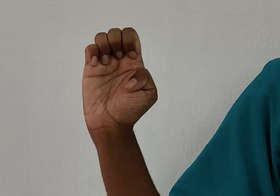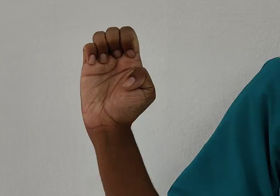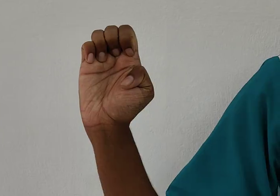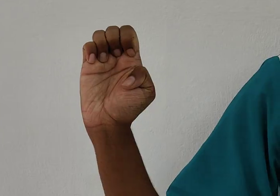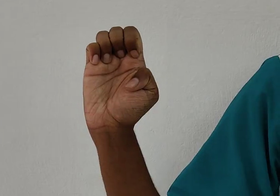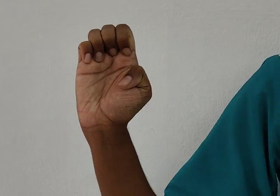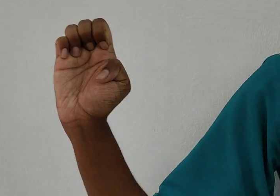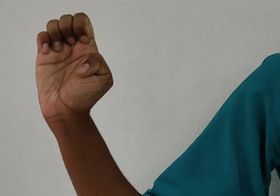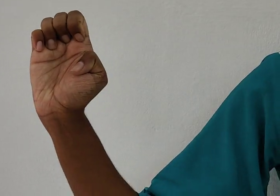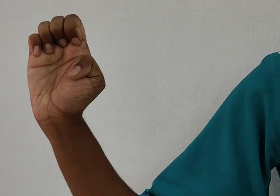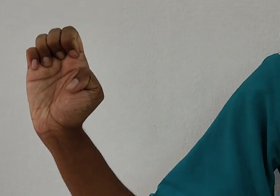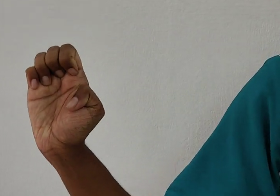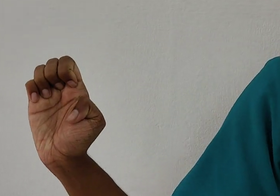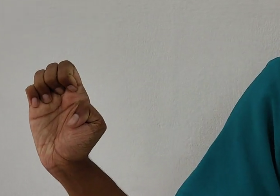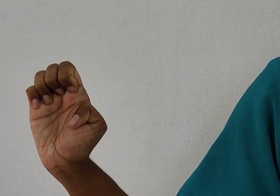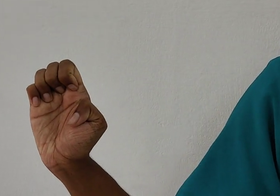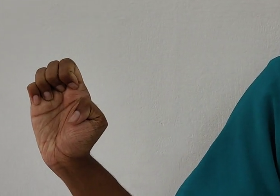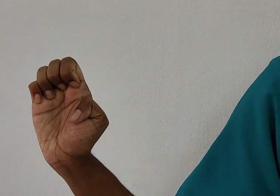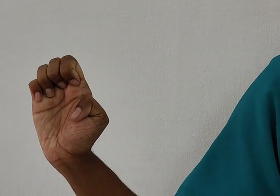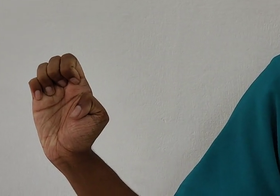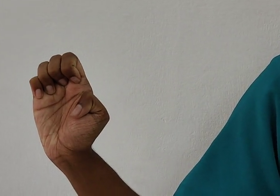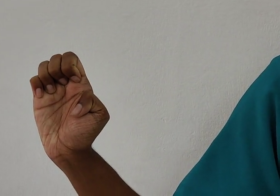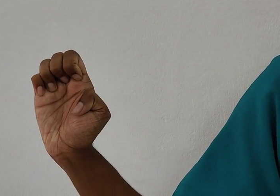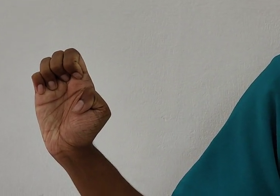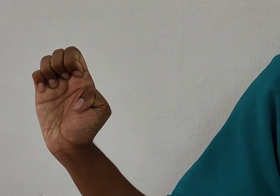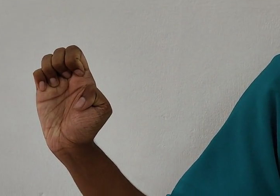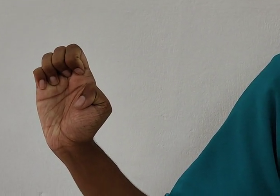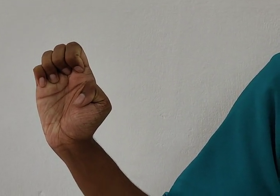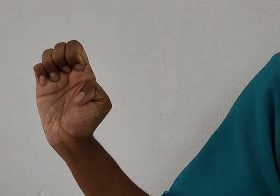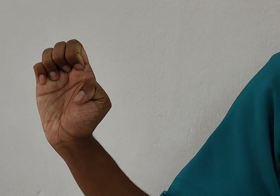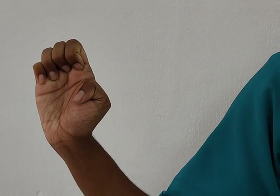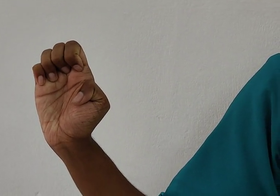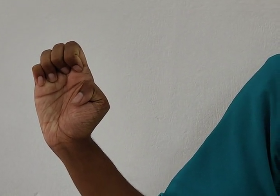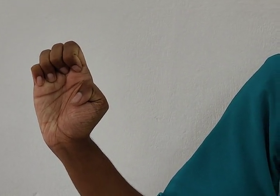ഈ